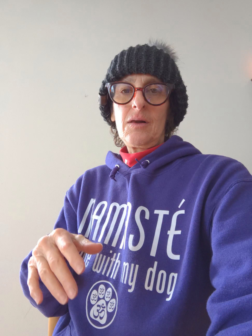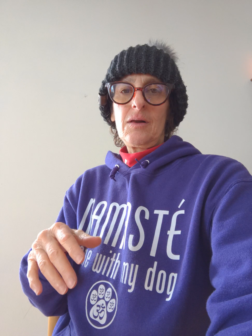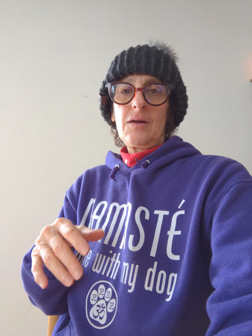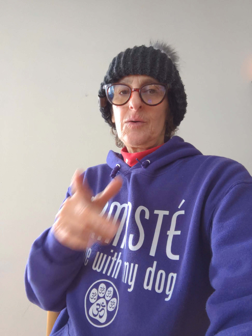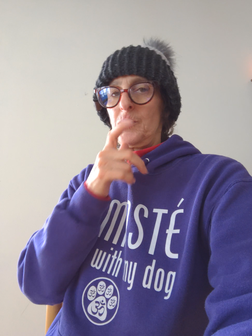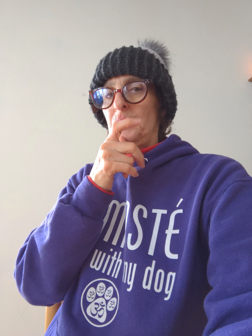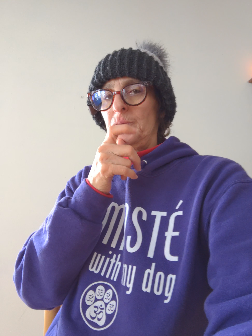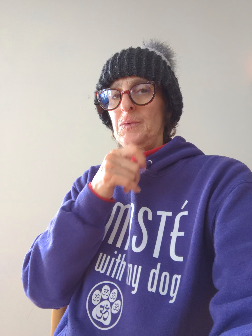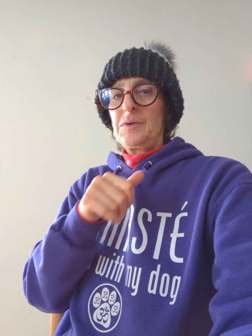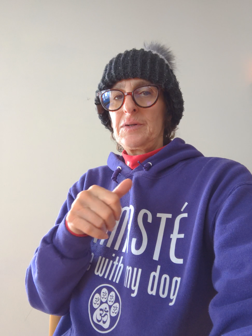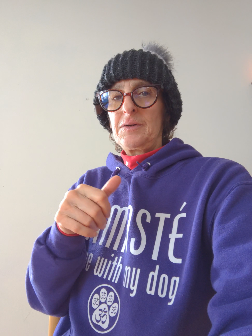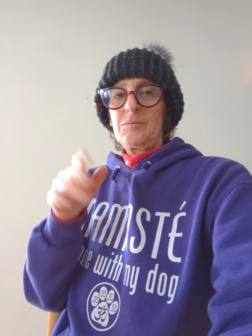who